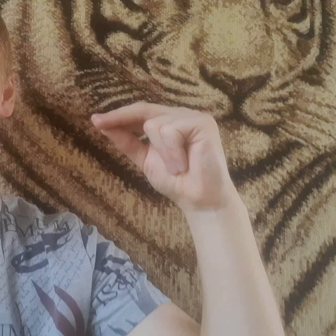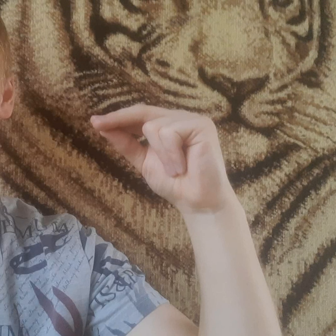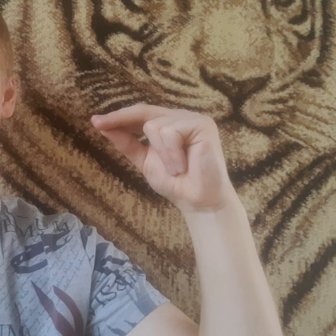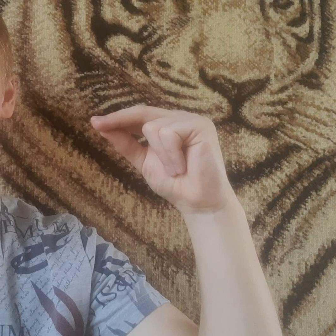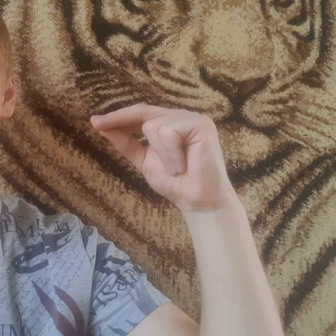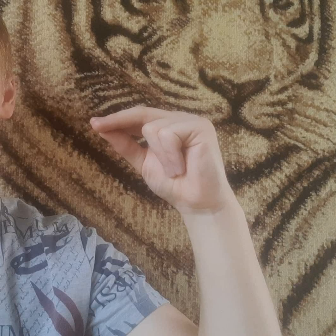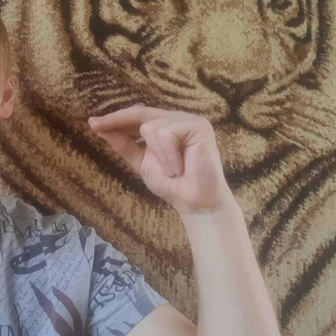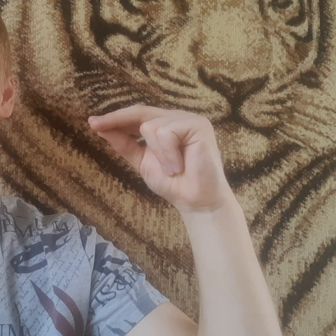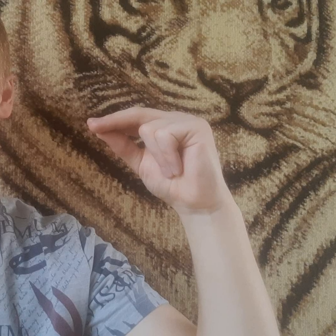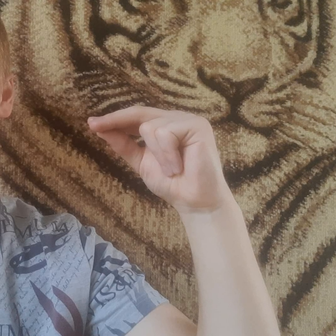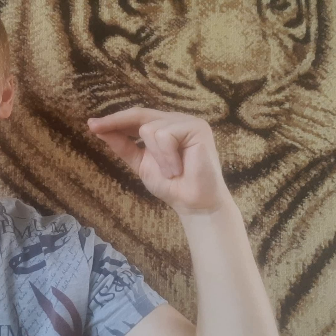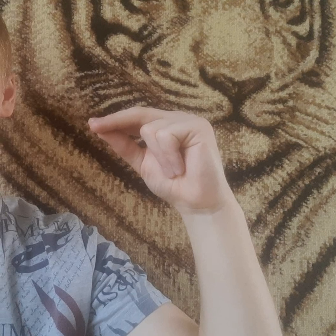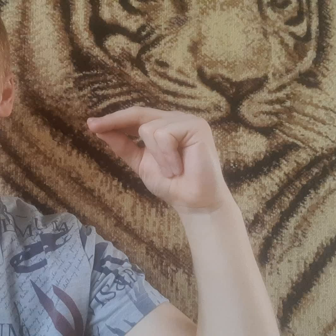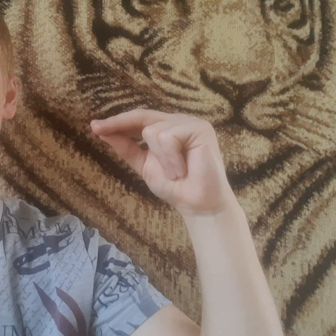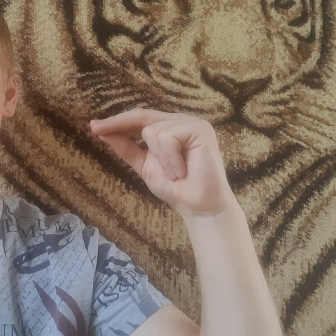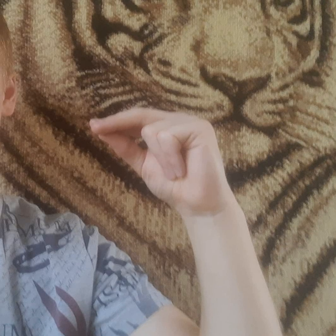Ч